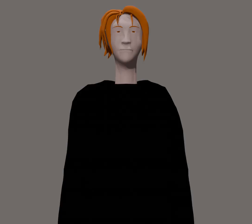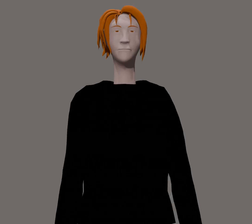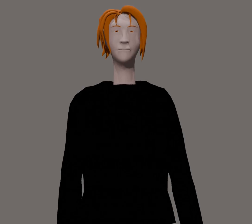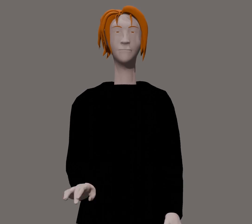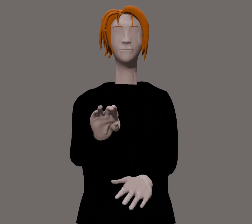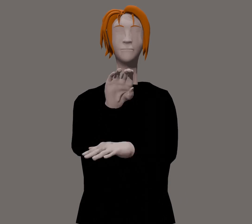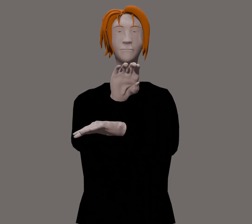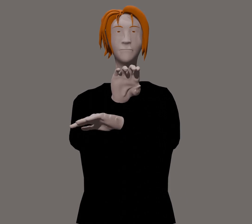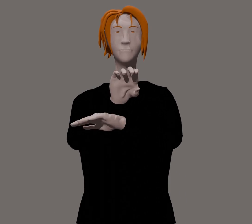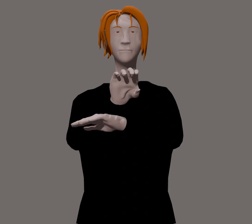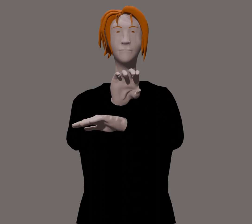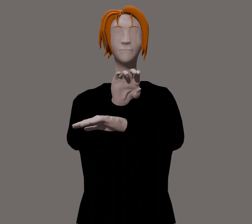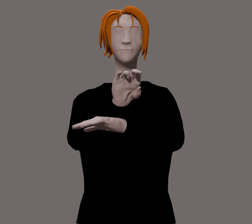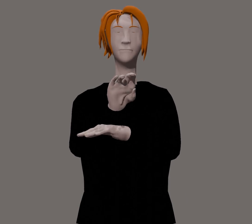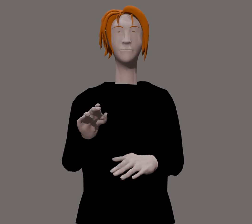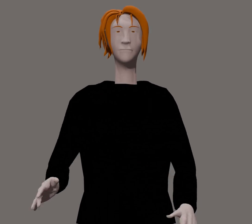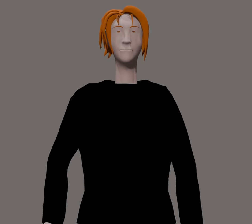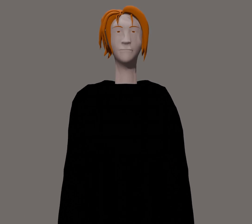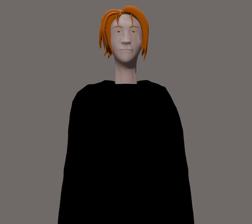Chapel